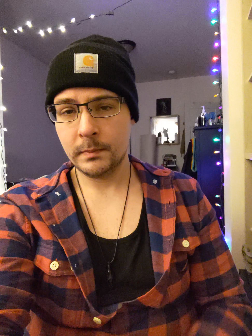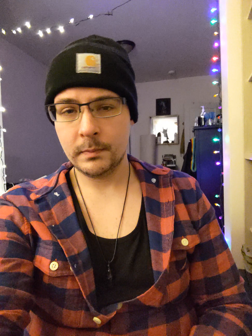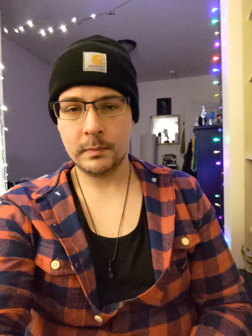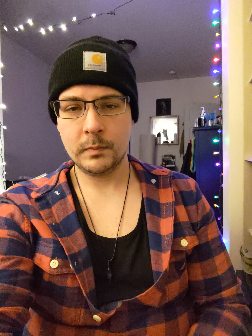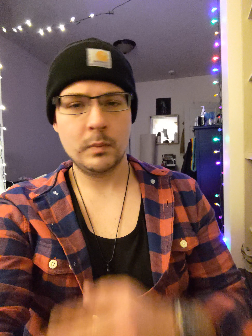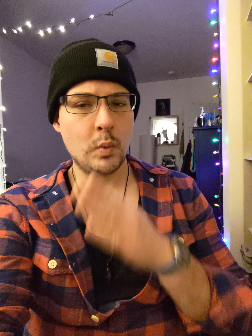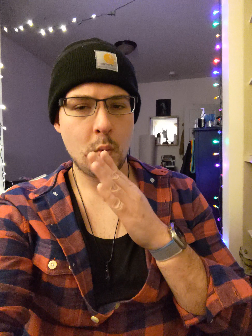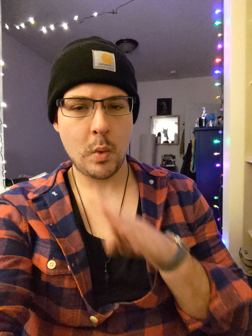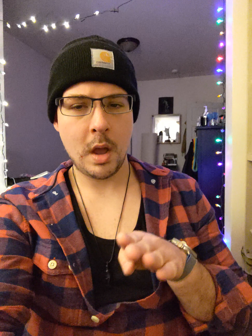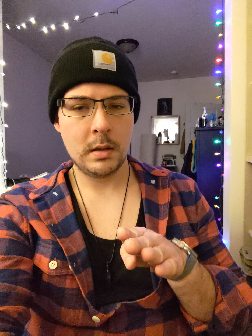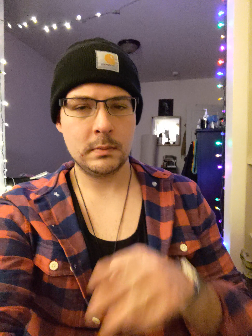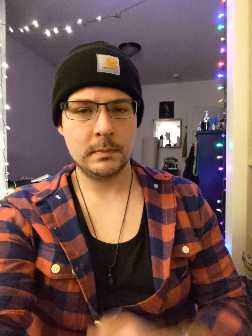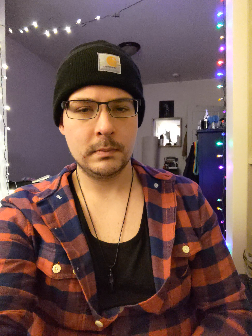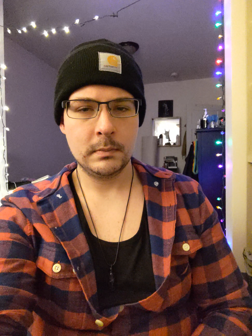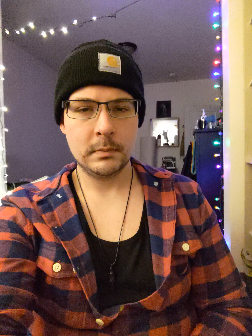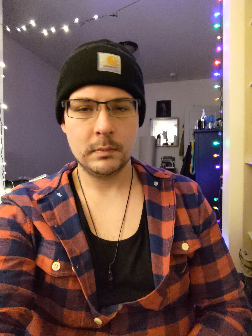quiet